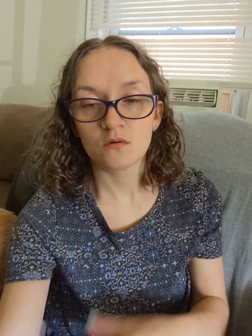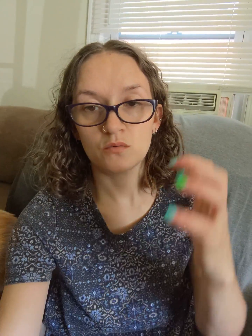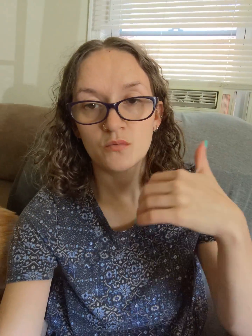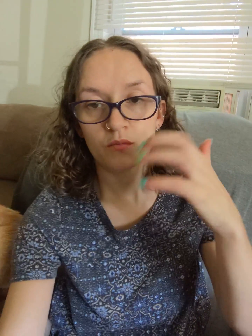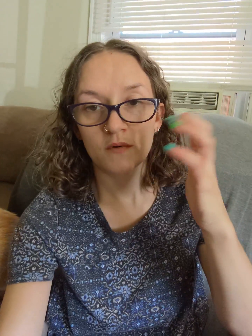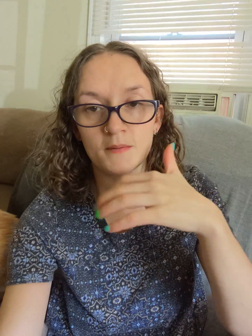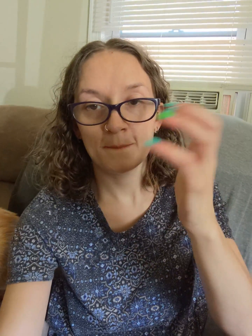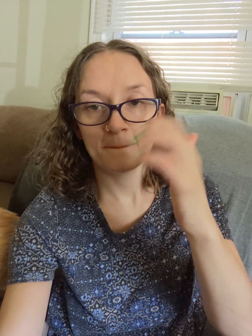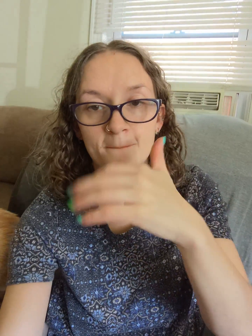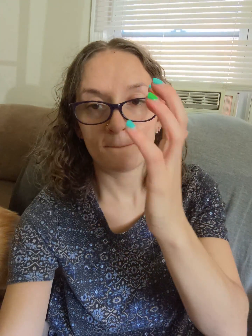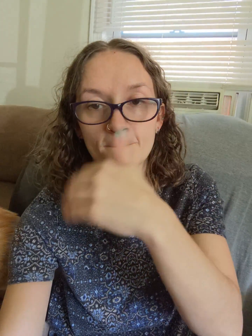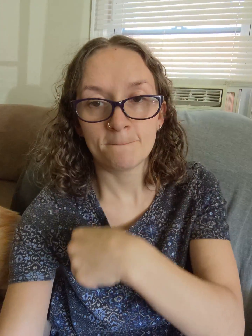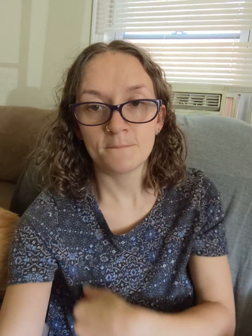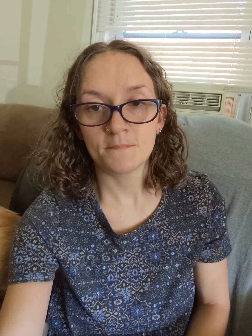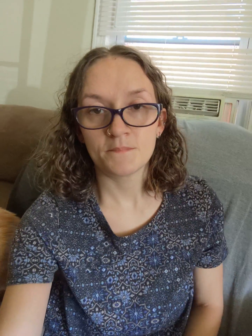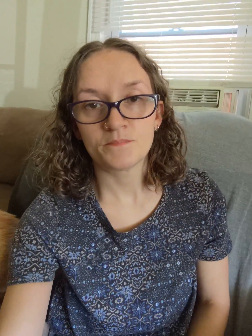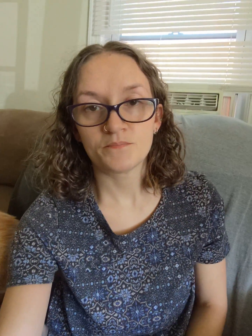grapes